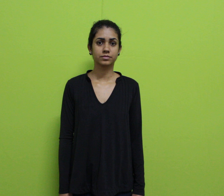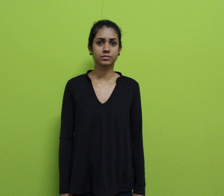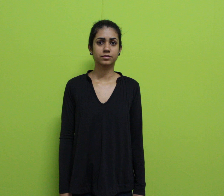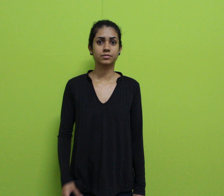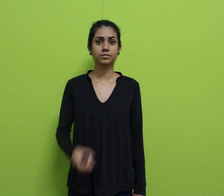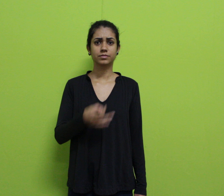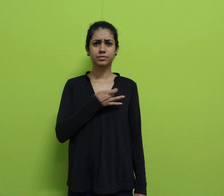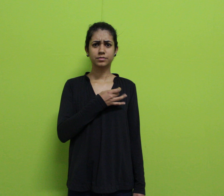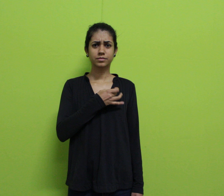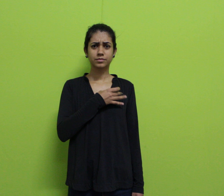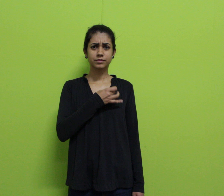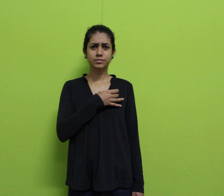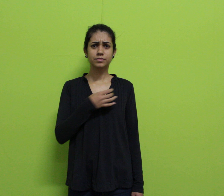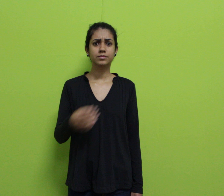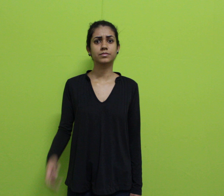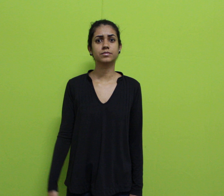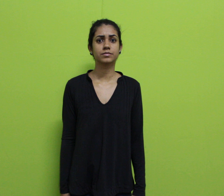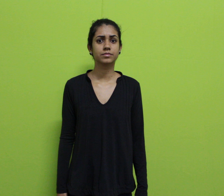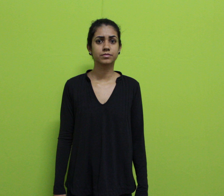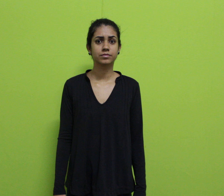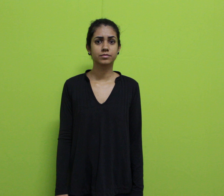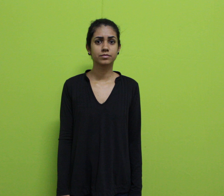medo